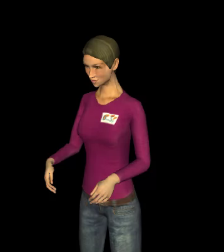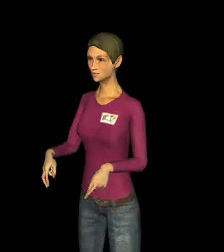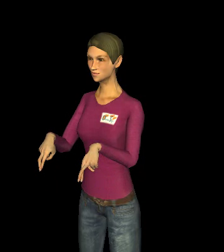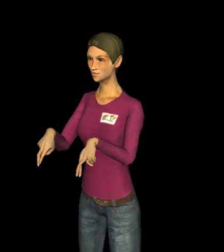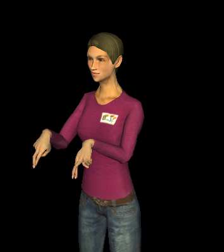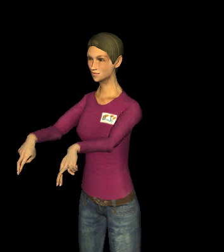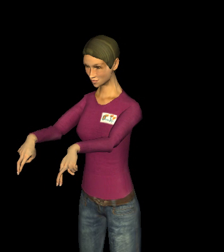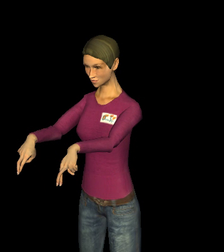طريق